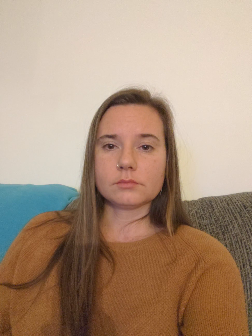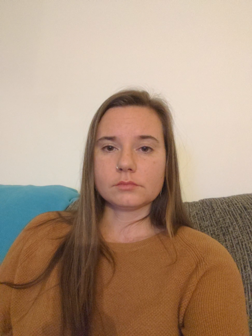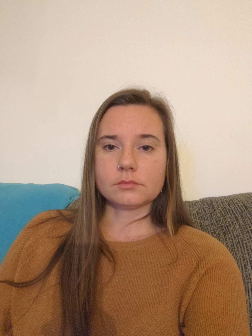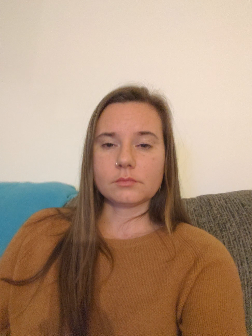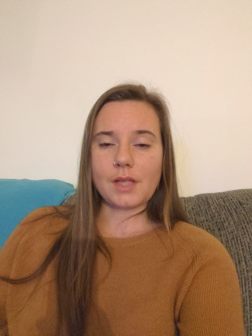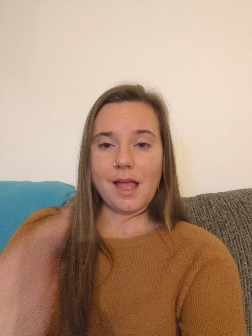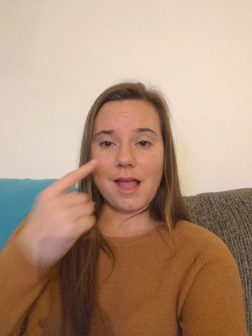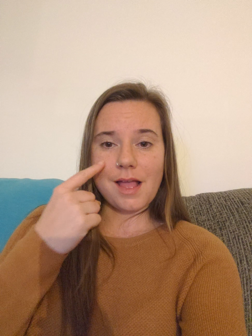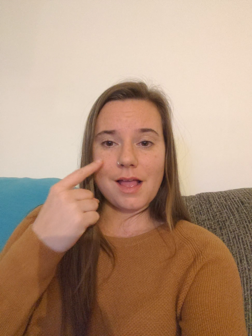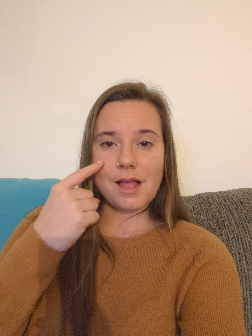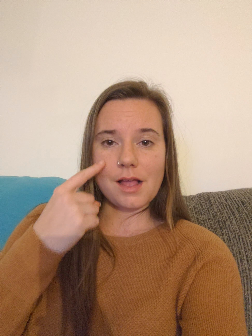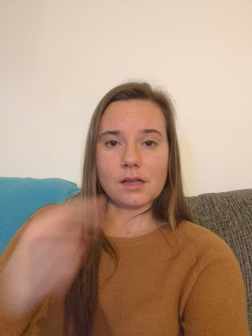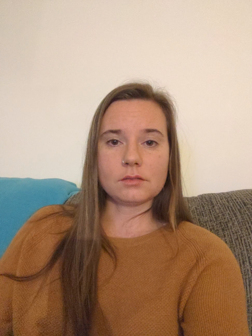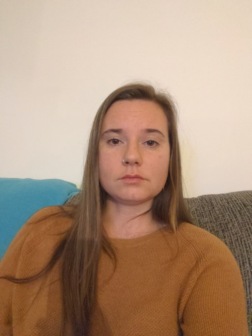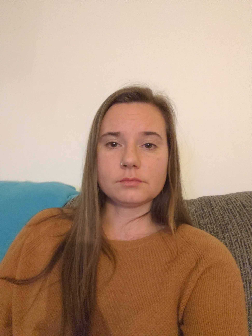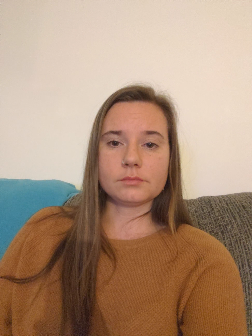eye